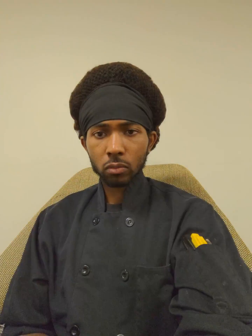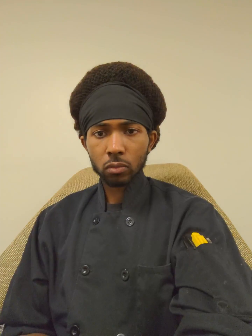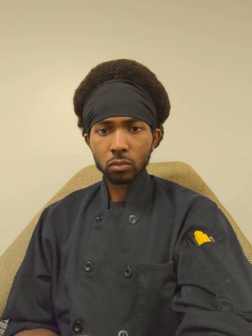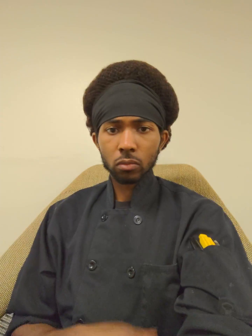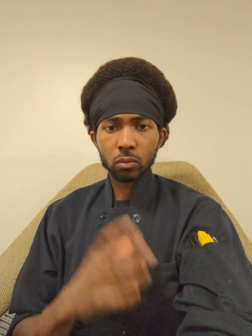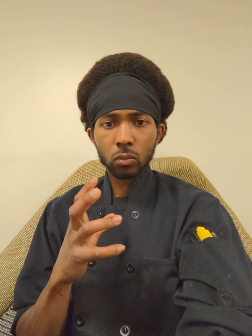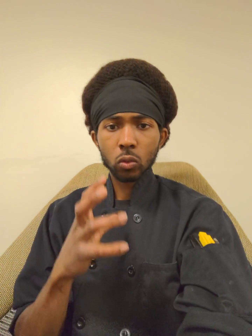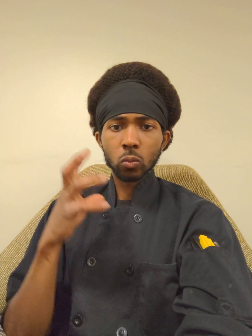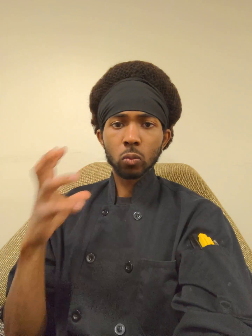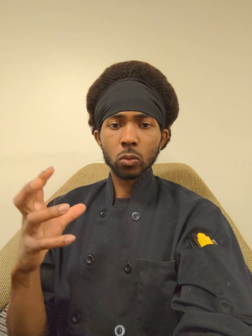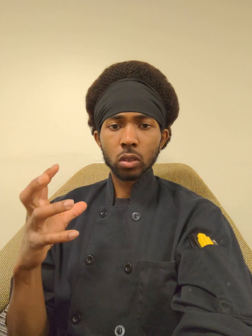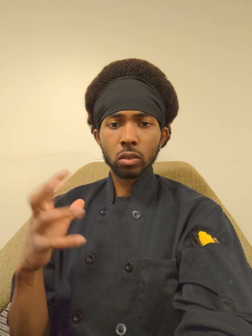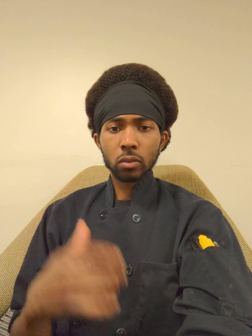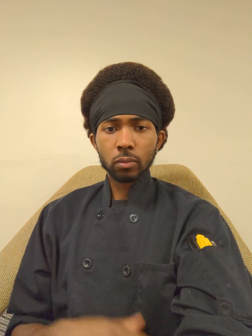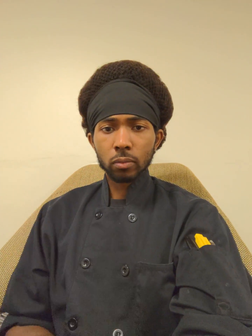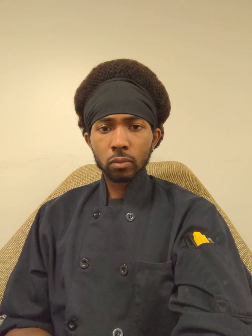a lot